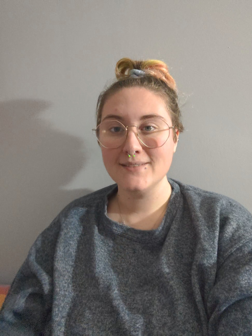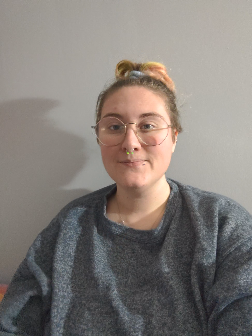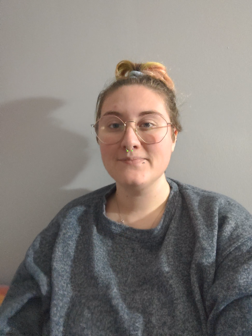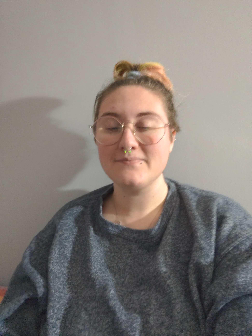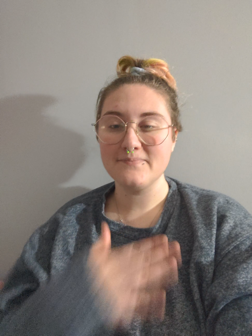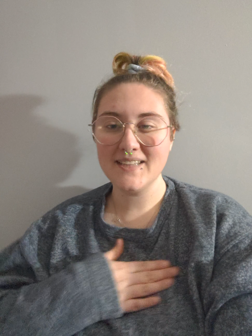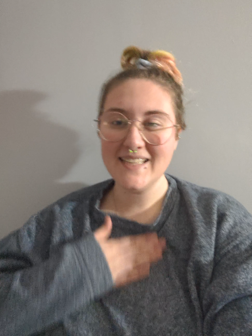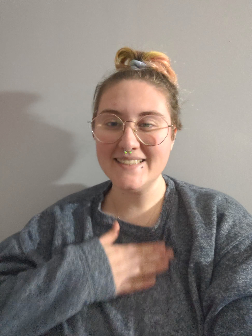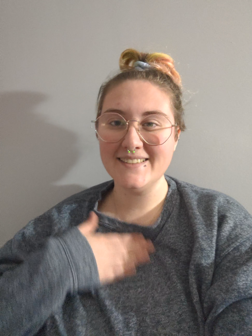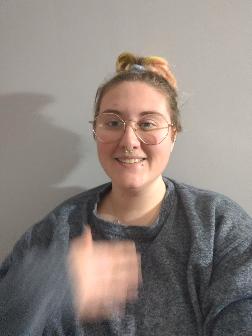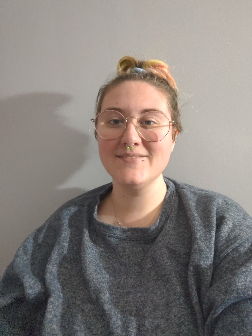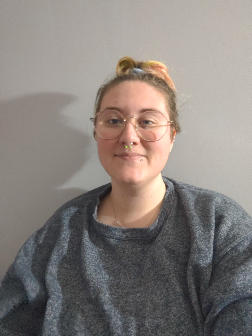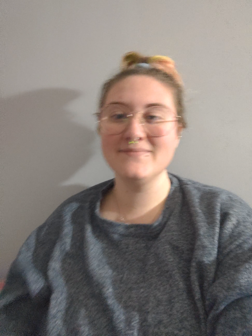please